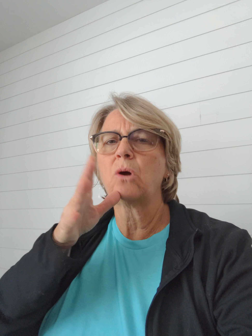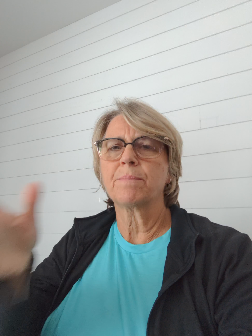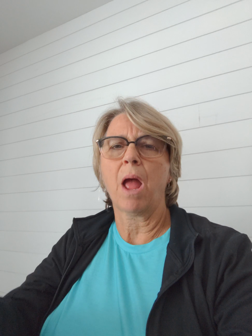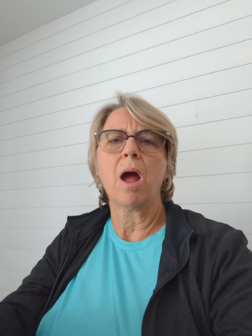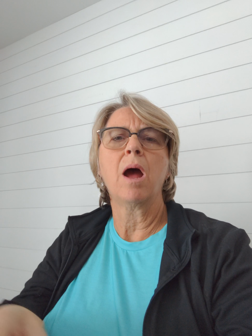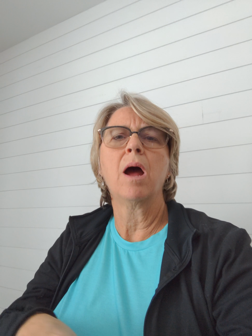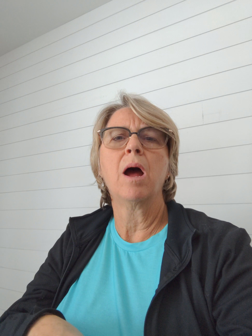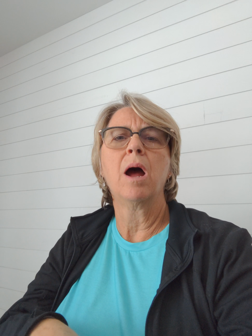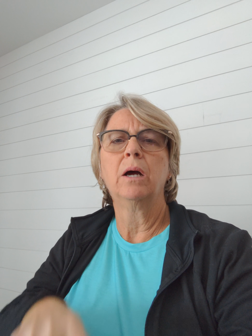grandma